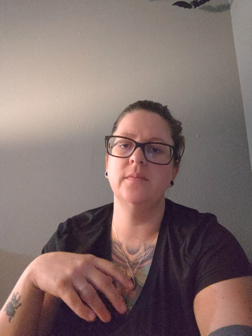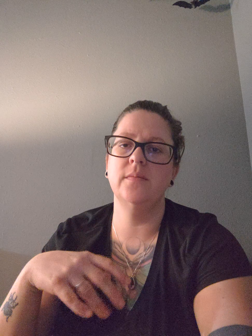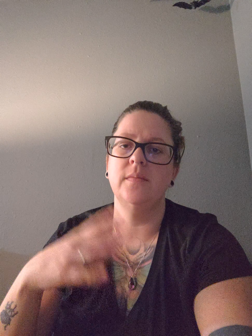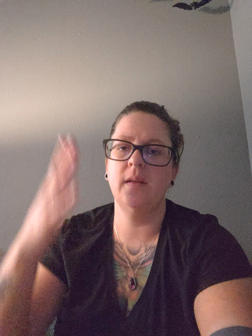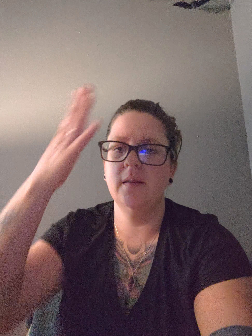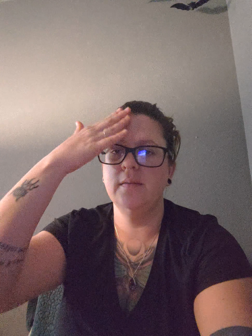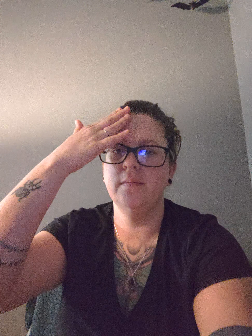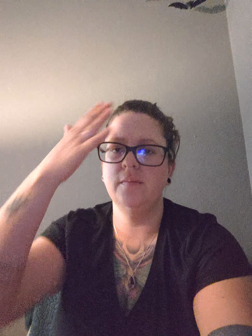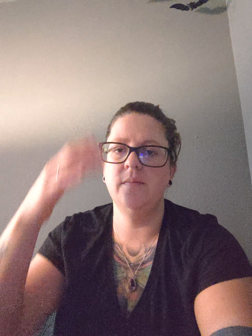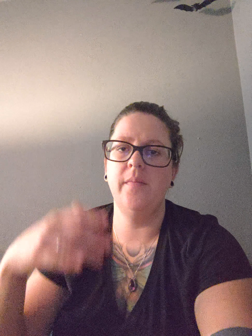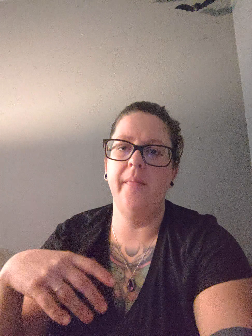hat